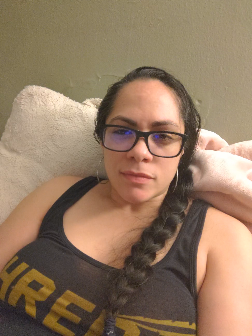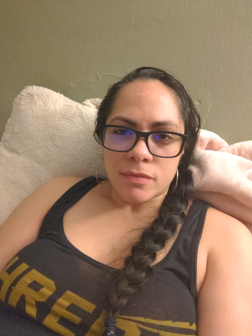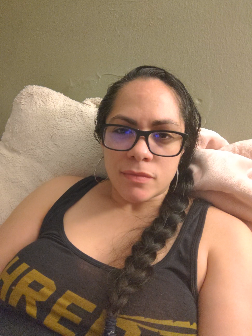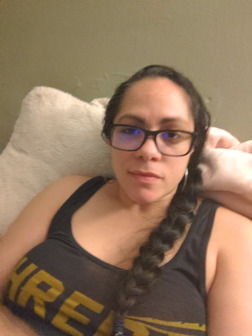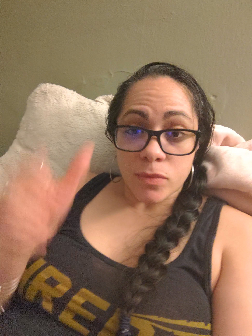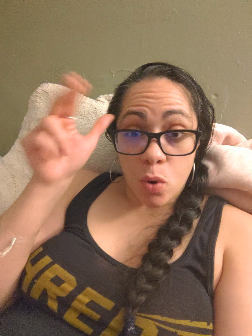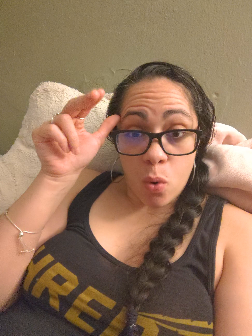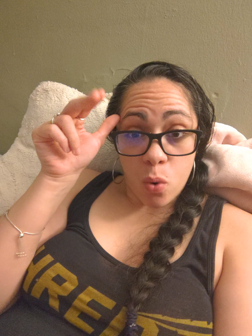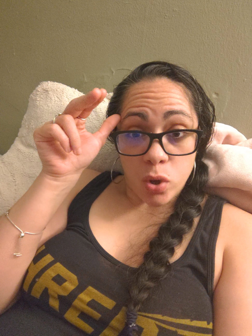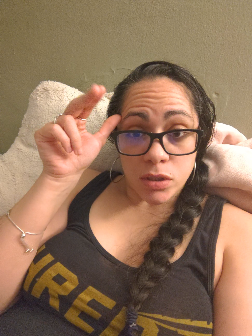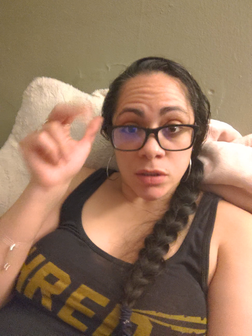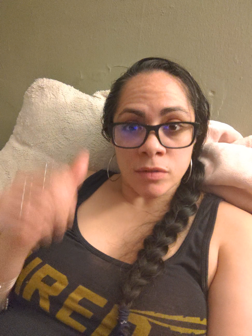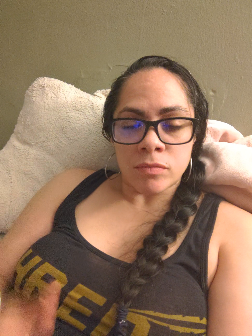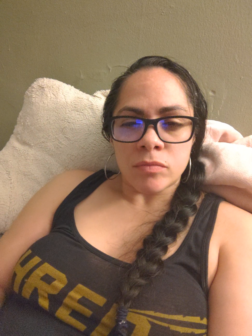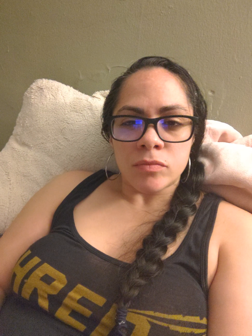horse